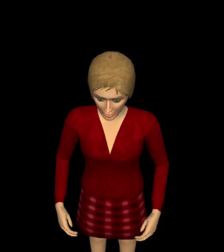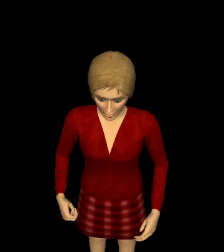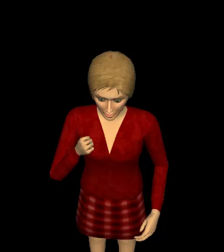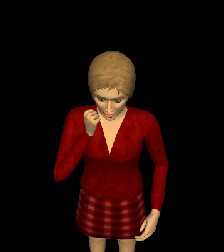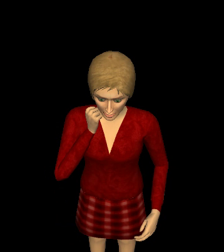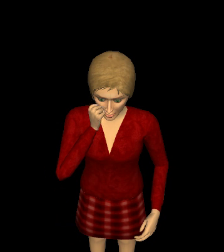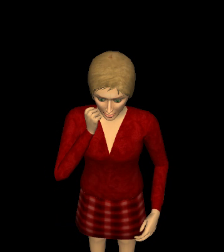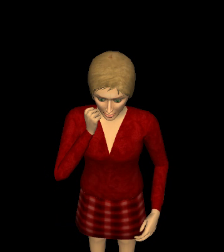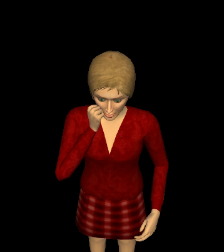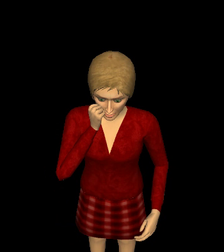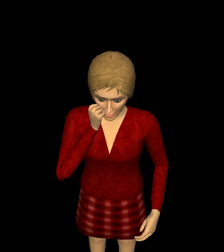معجنات